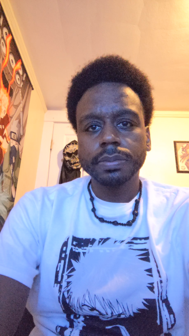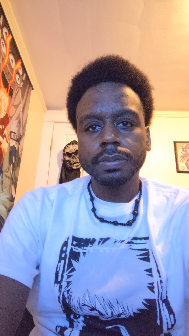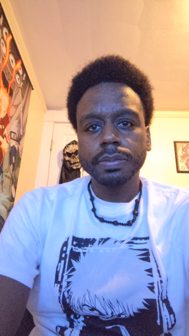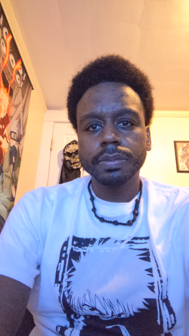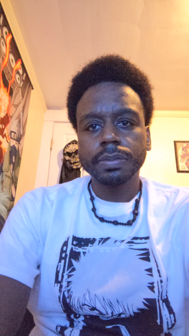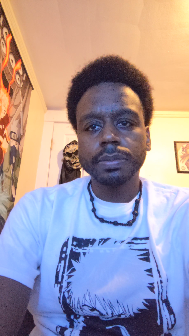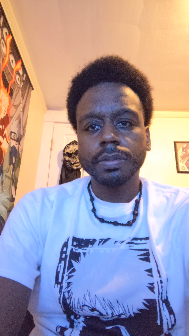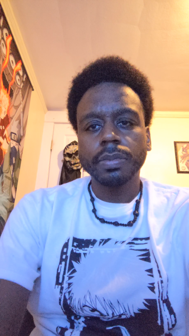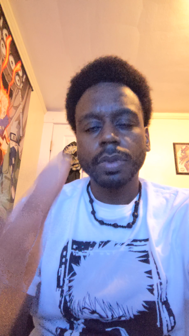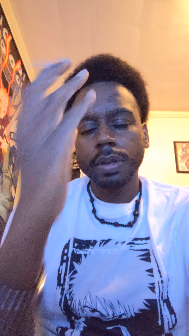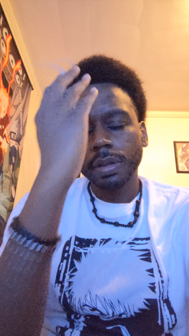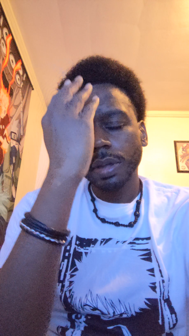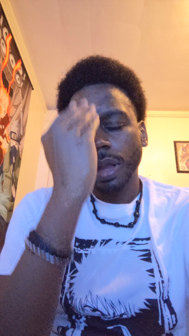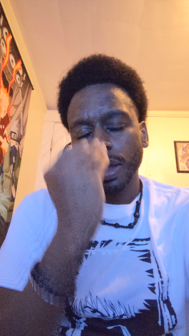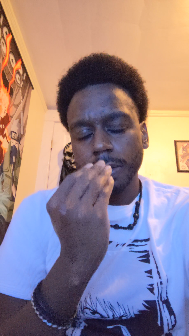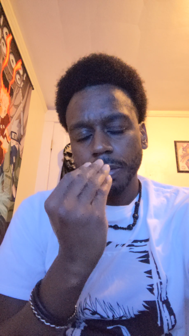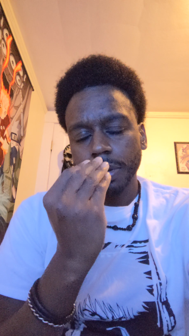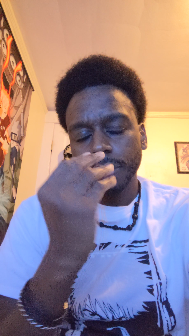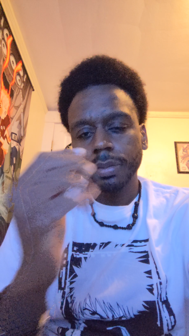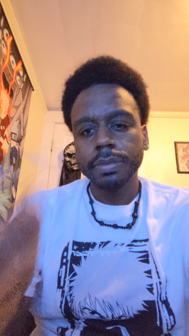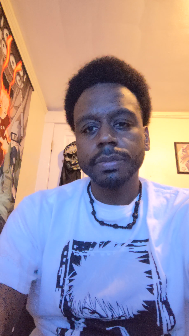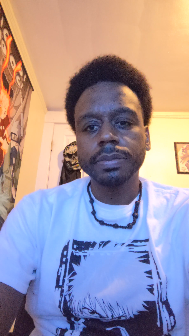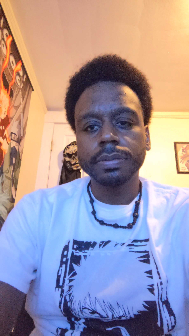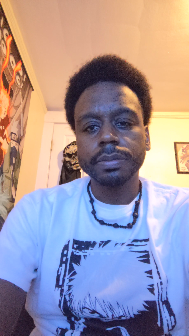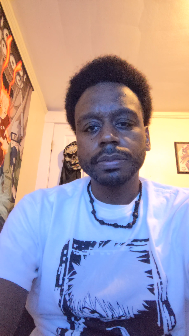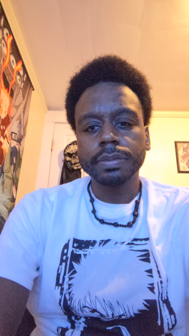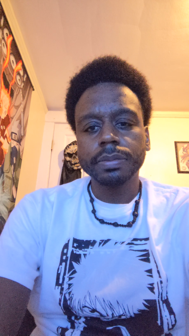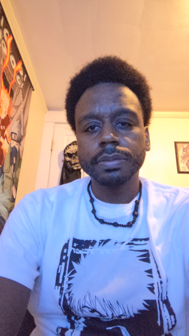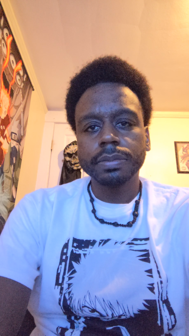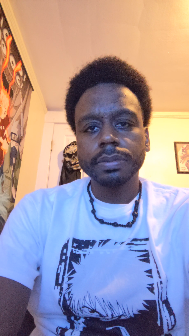asleep